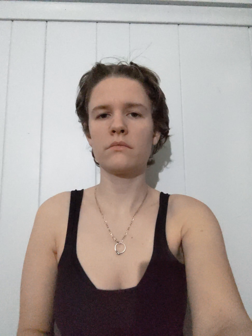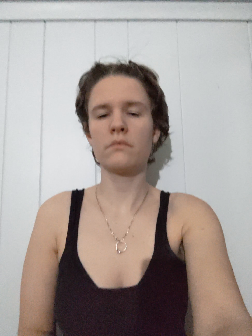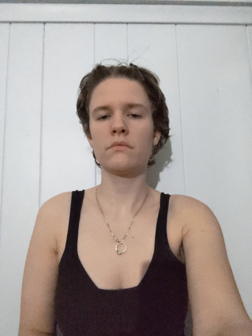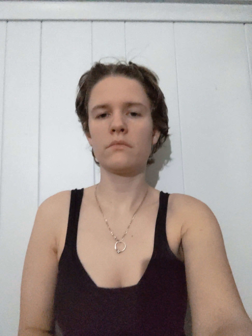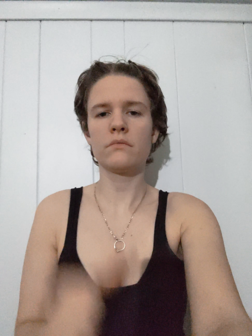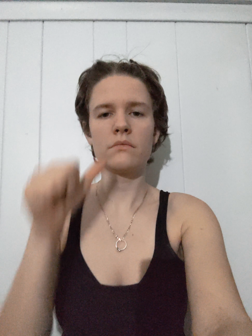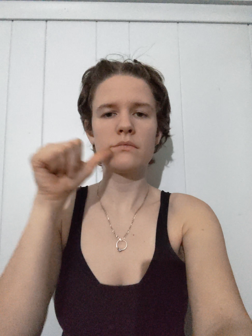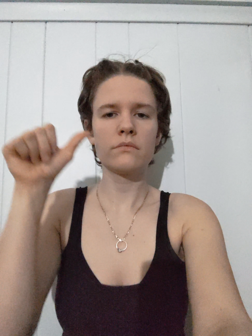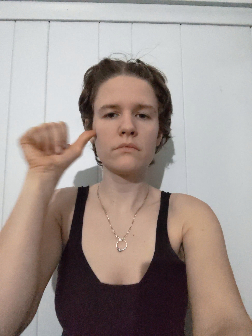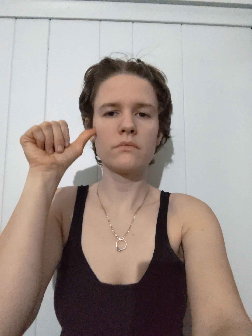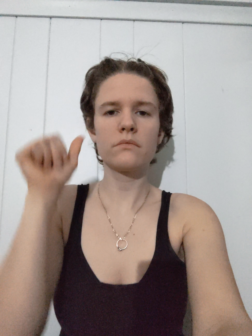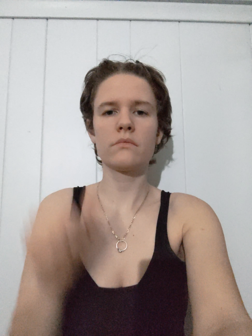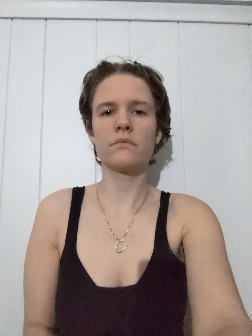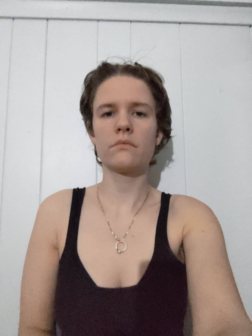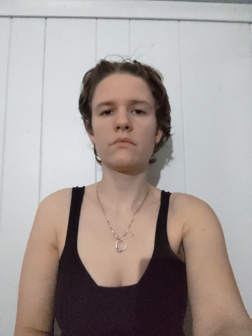yesterday